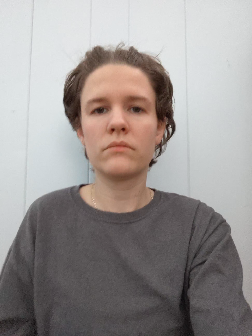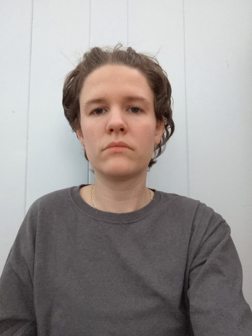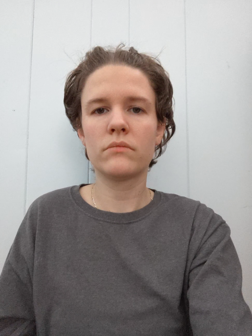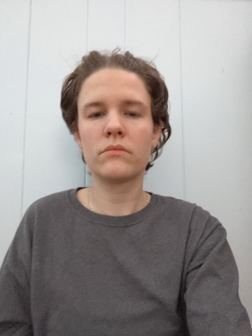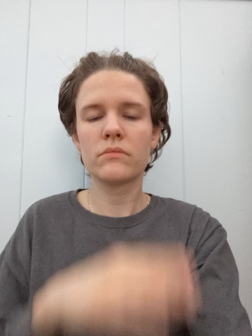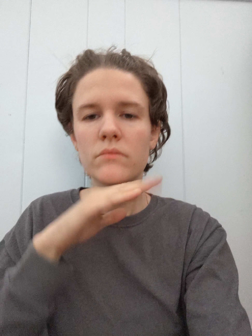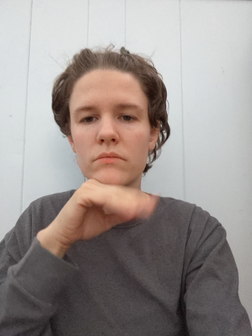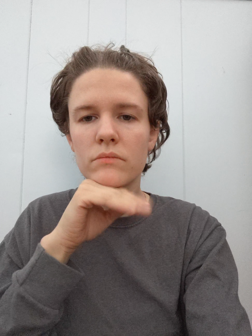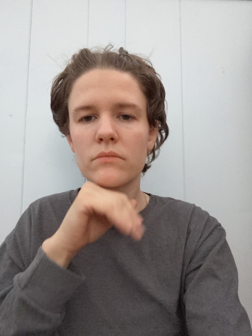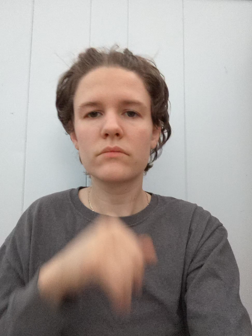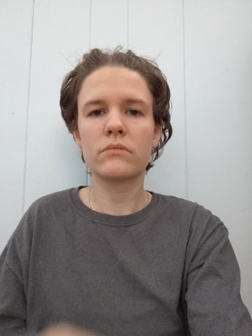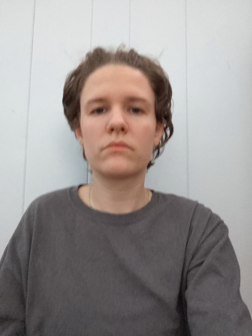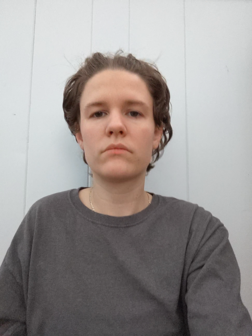pig